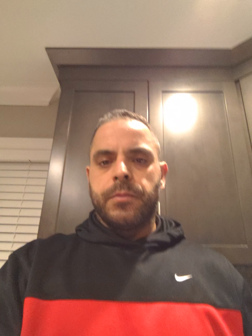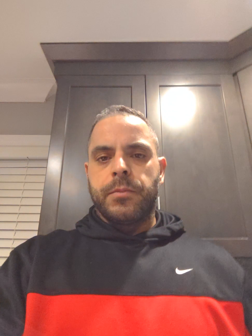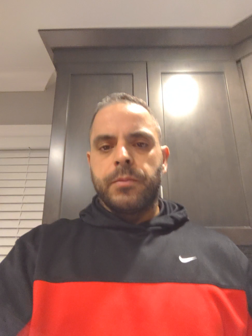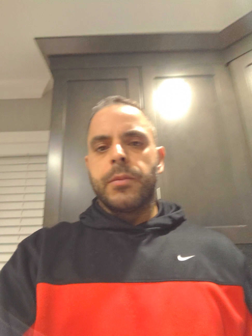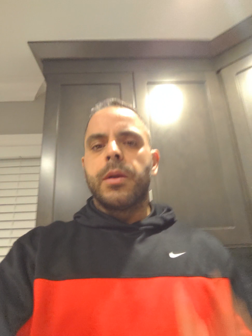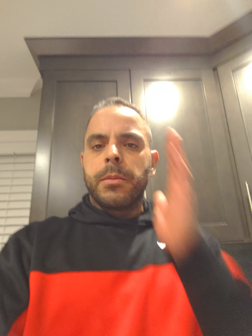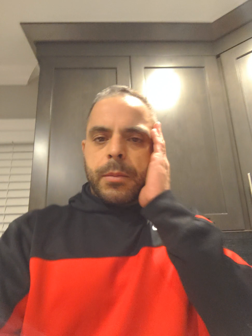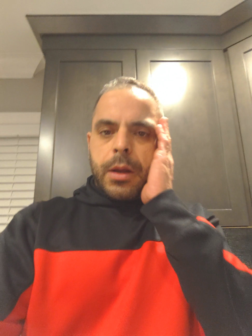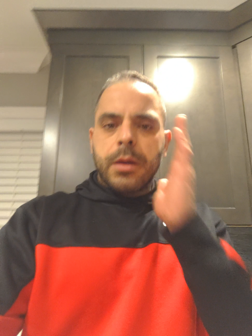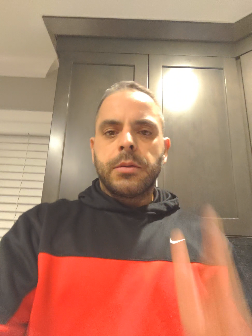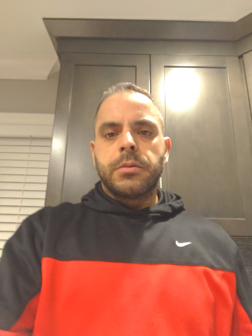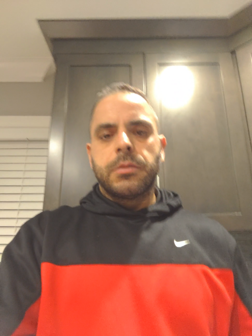bed